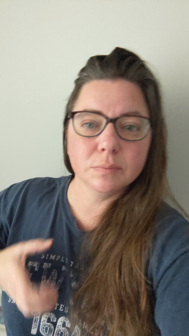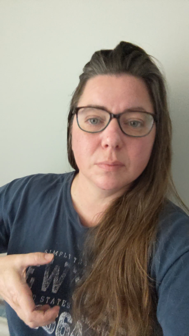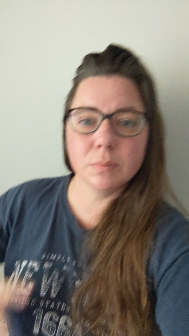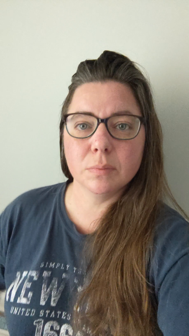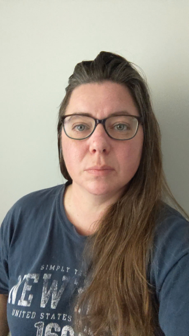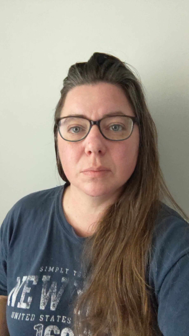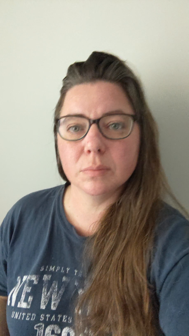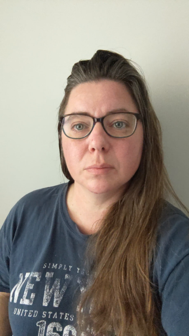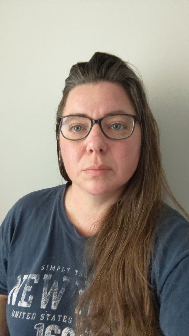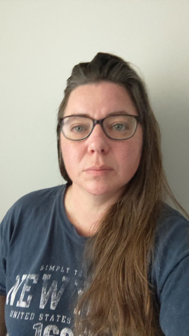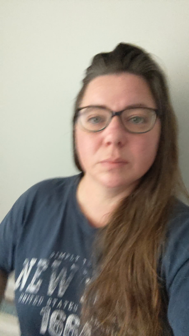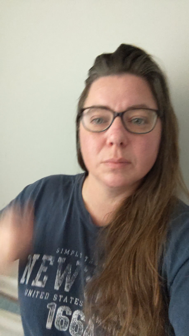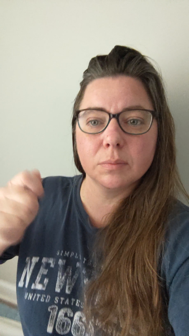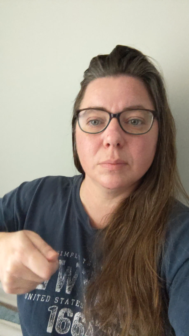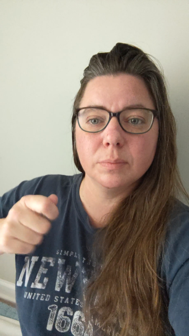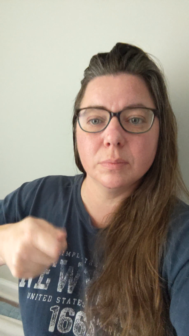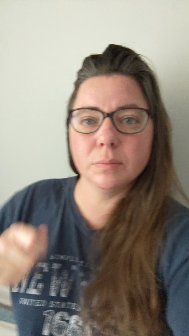hammer